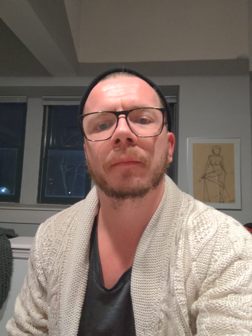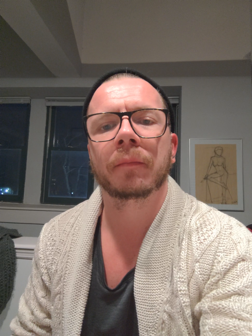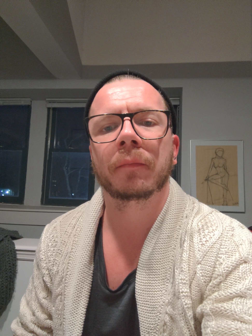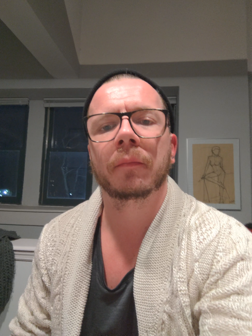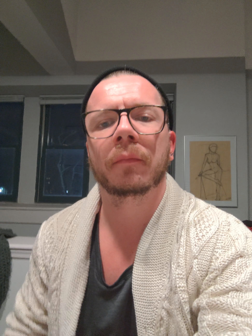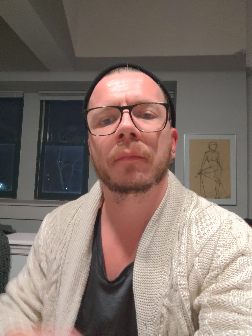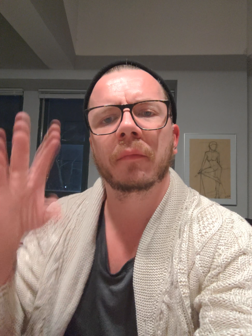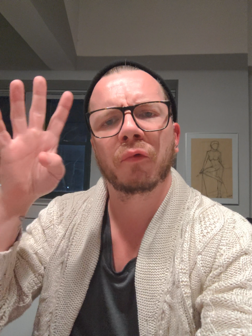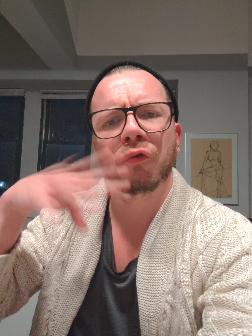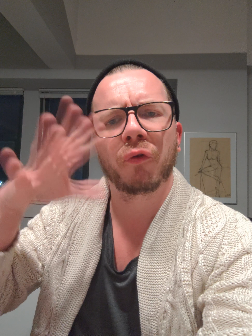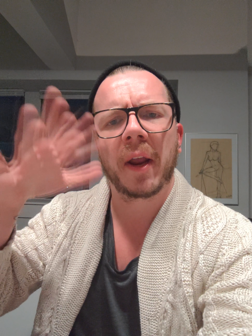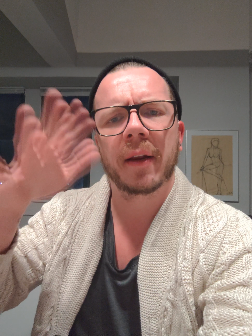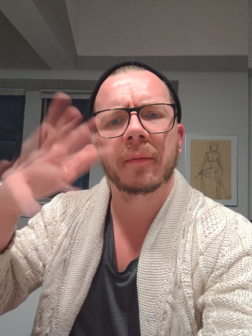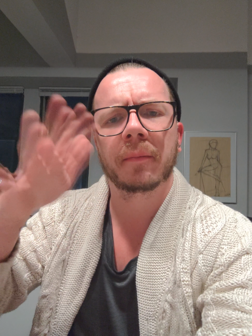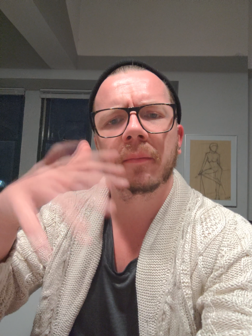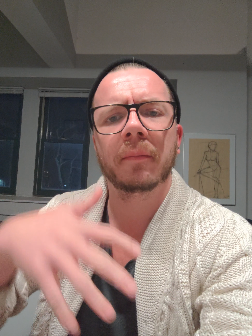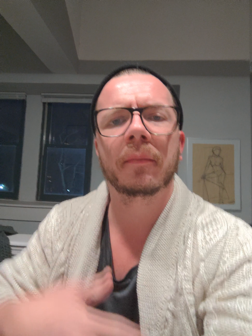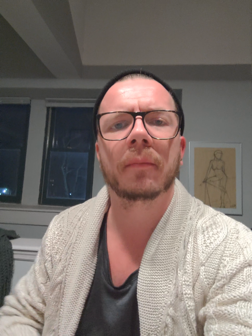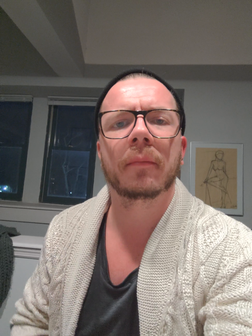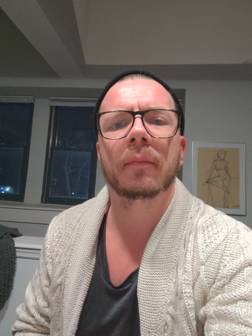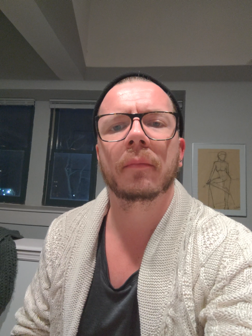rain